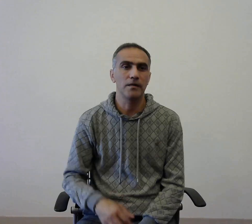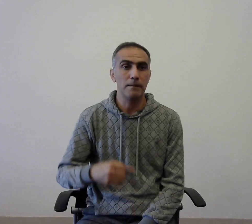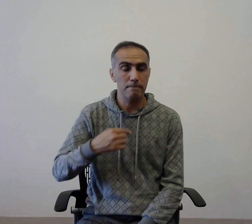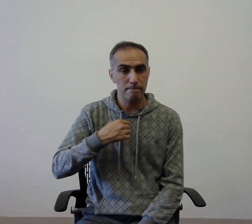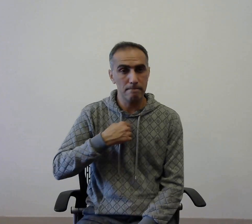mən